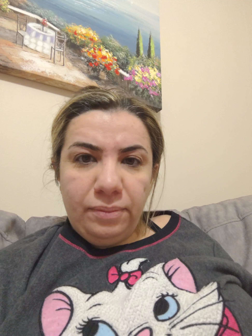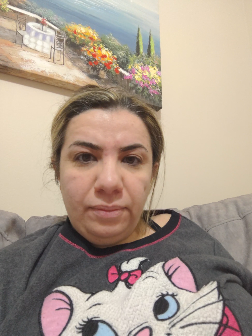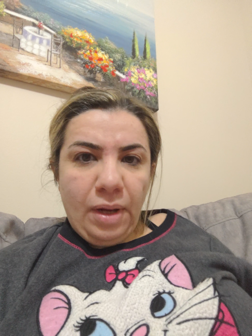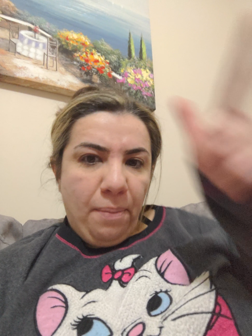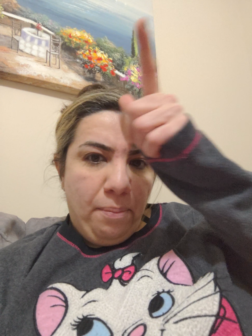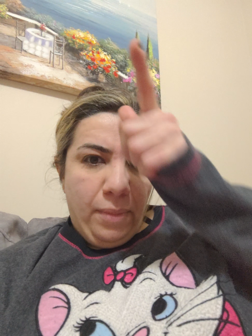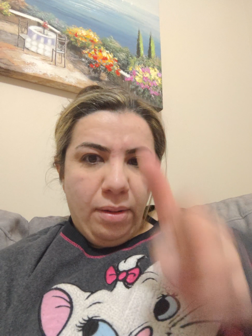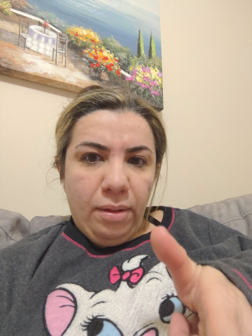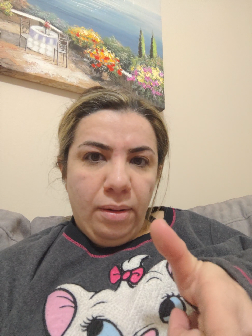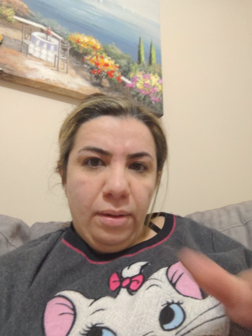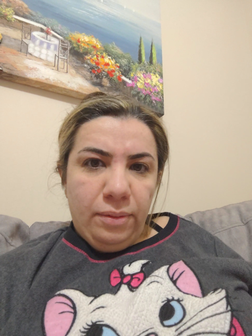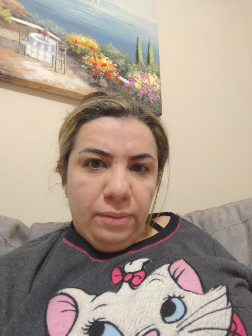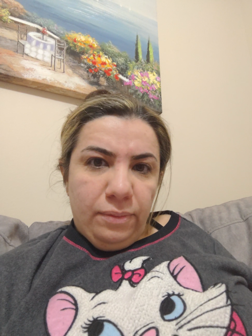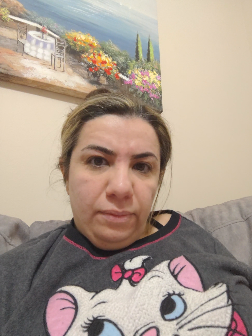brother